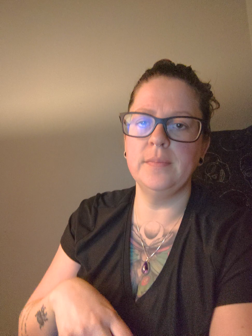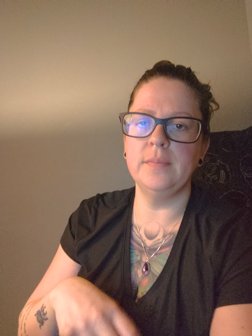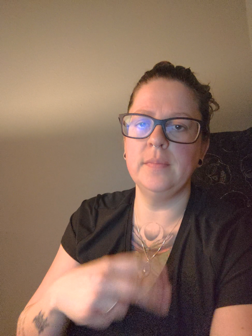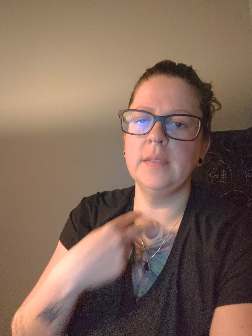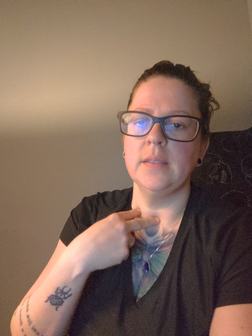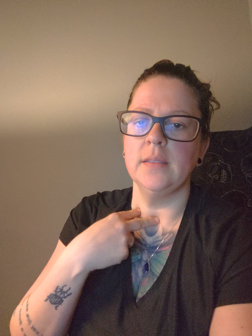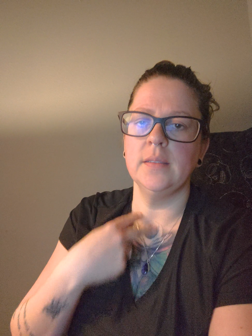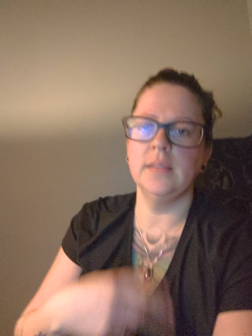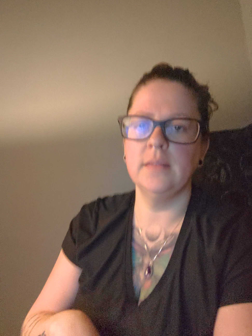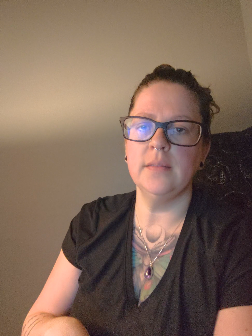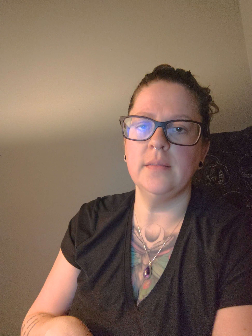stuck